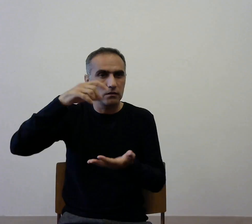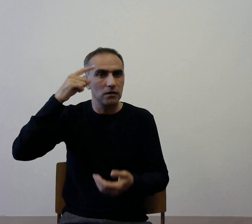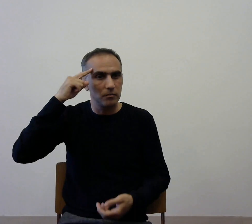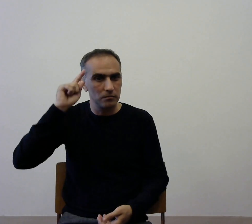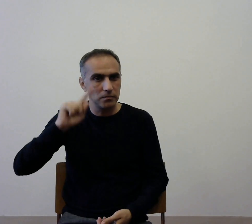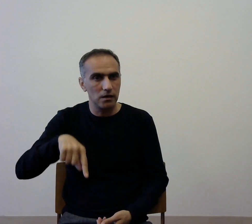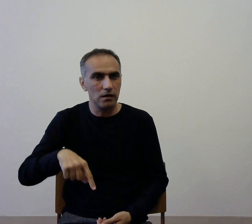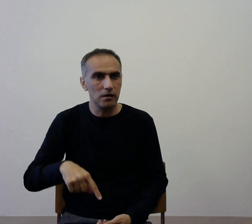bilər